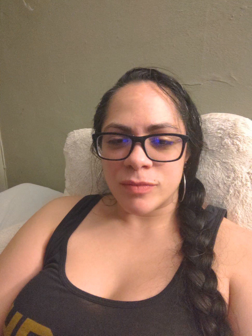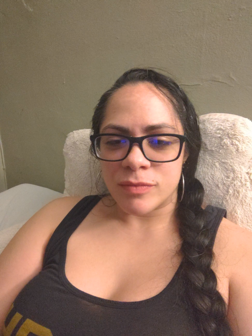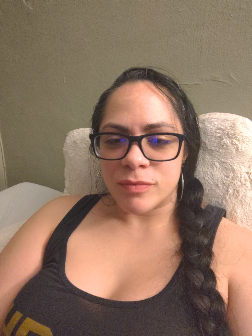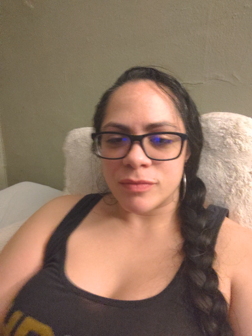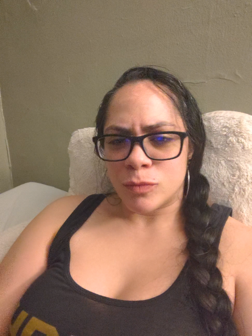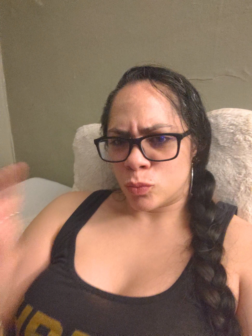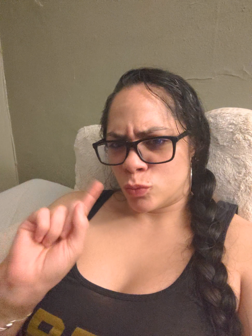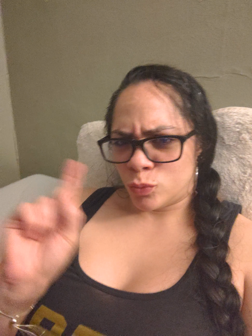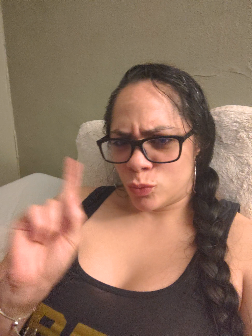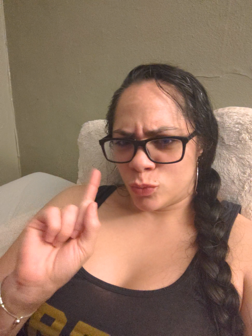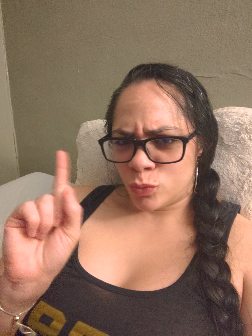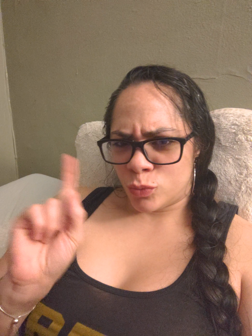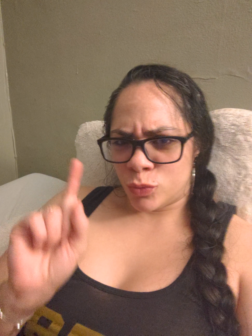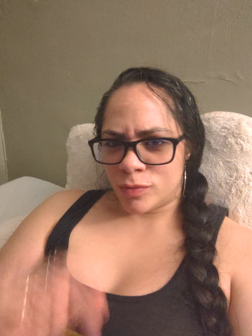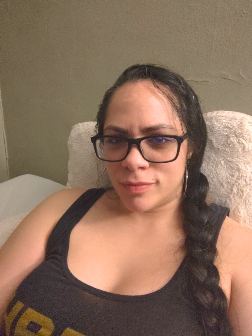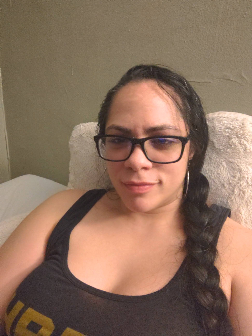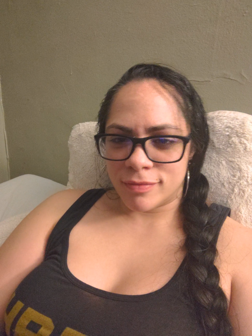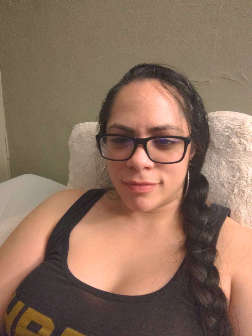where